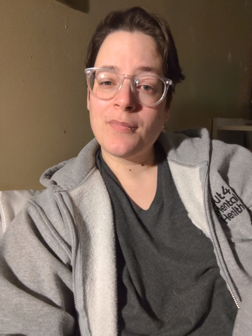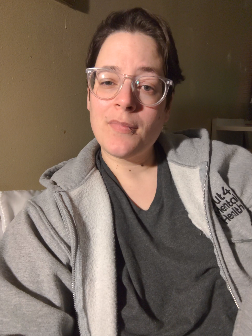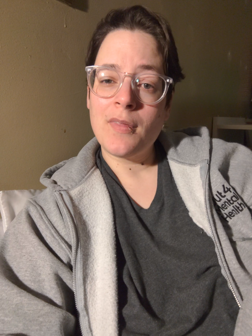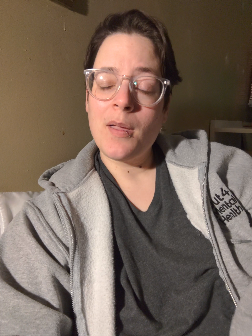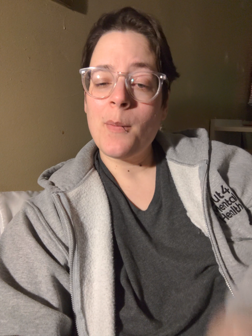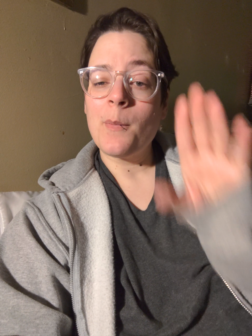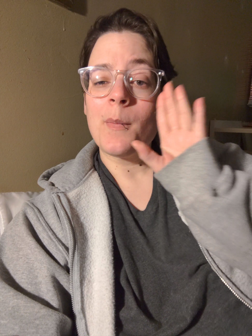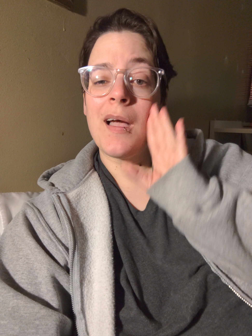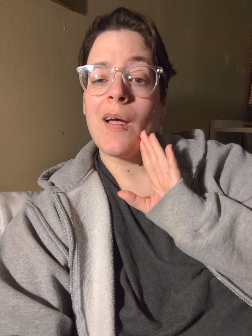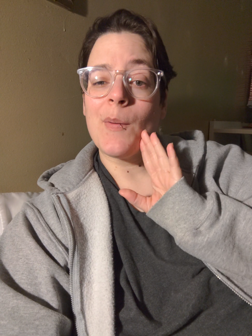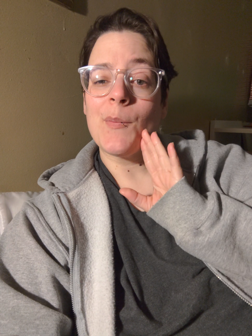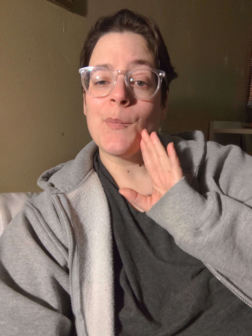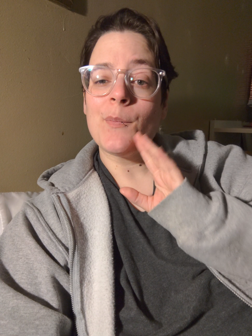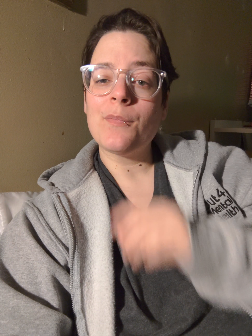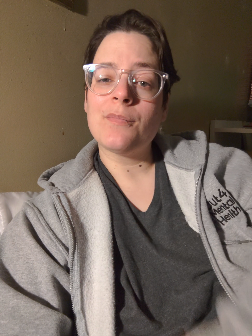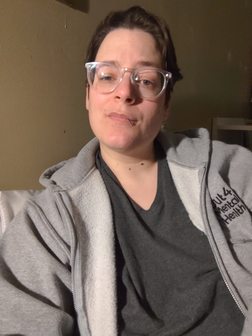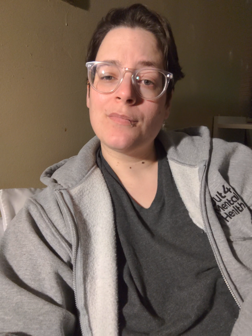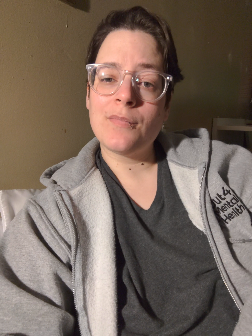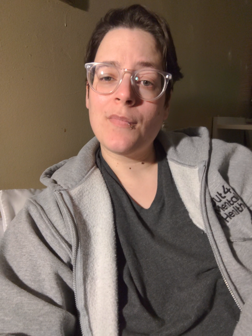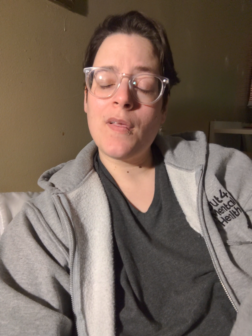brown